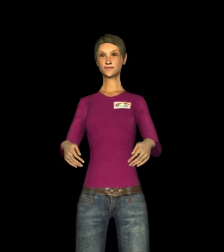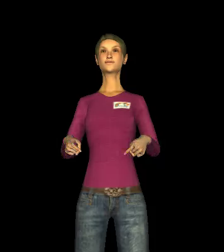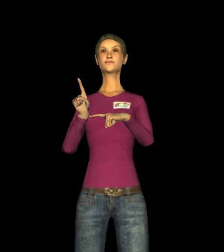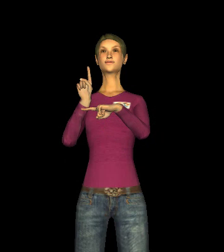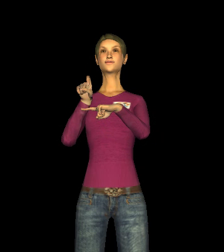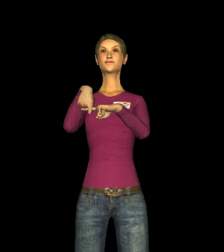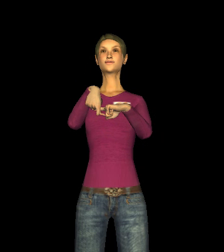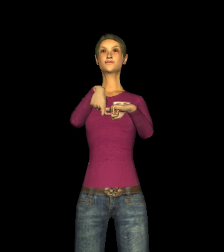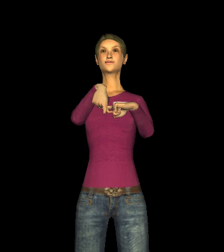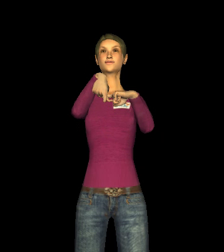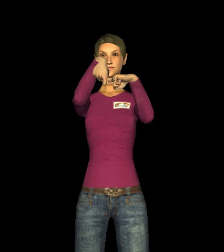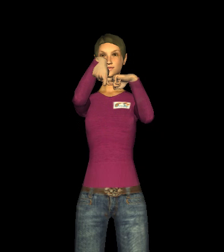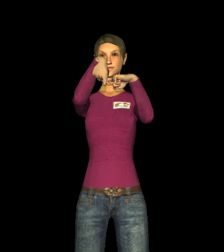يعلق